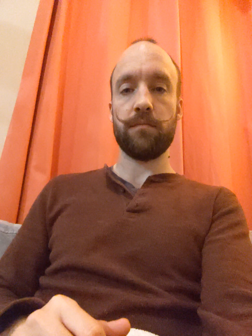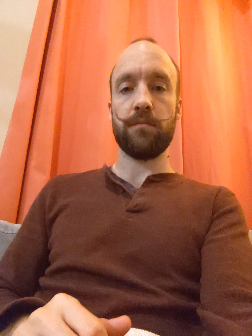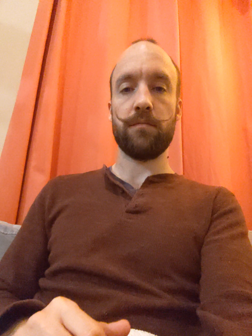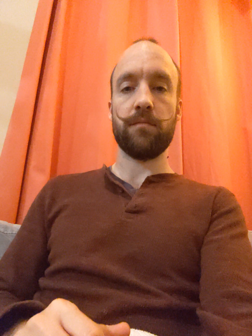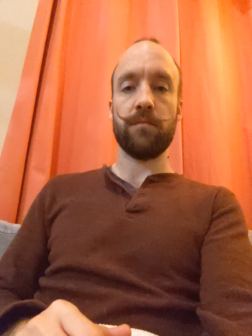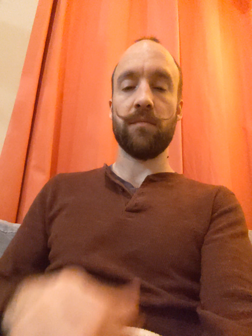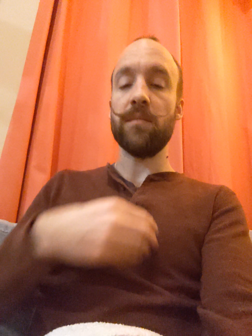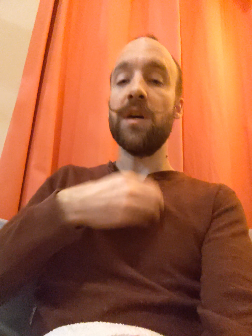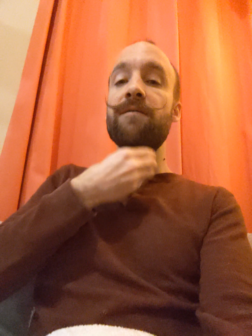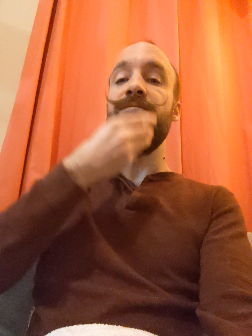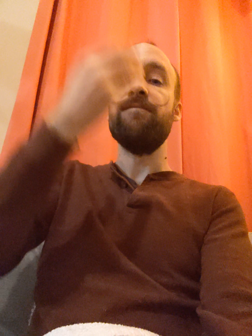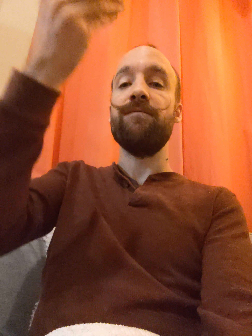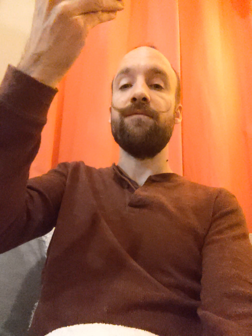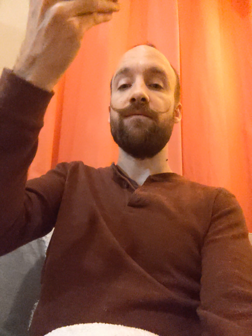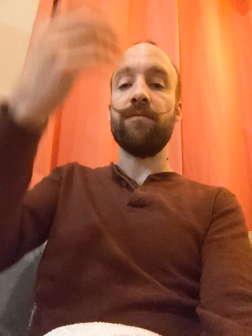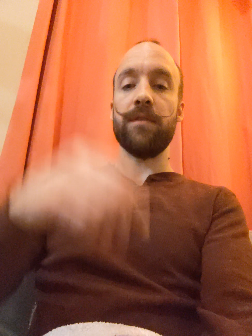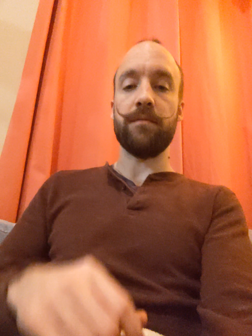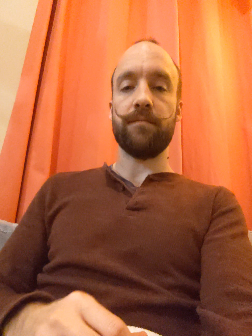giraffe